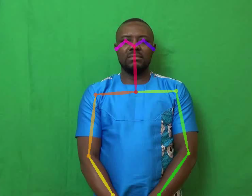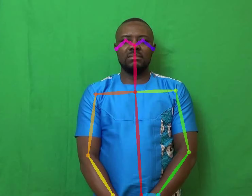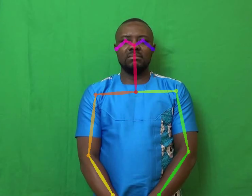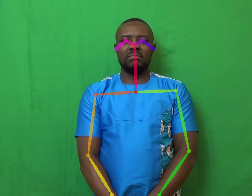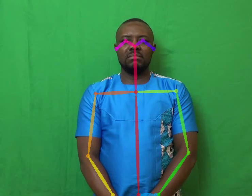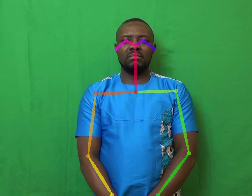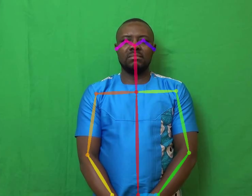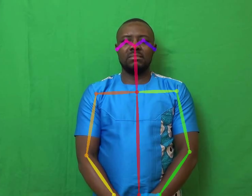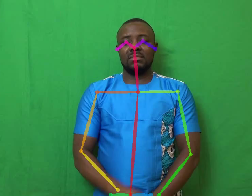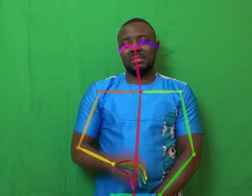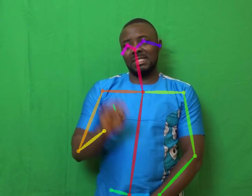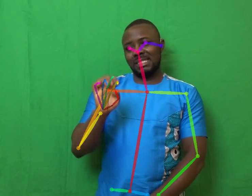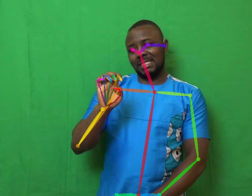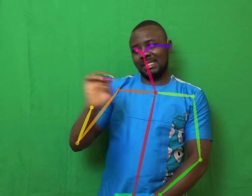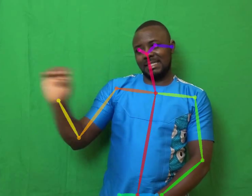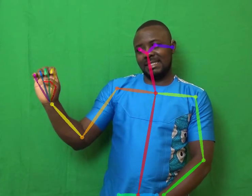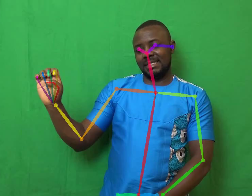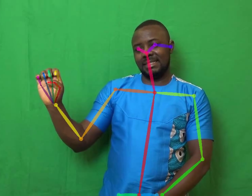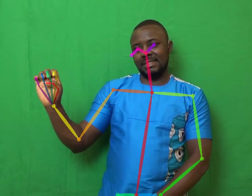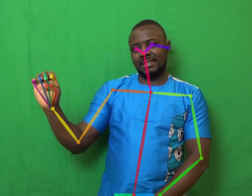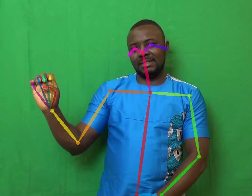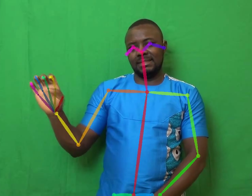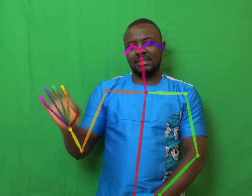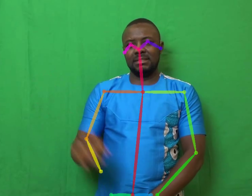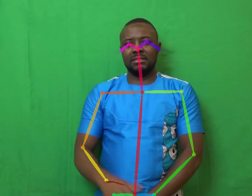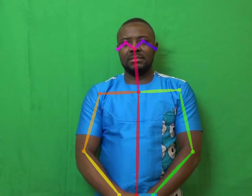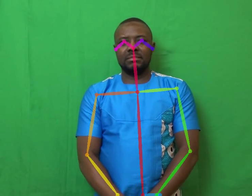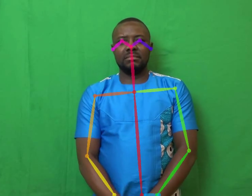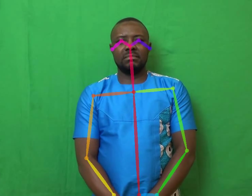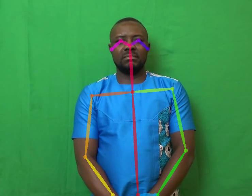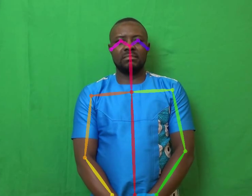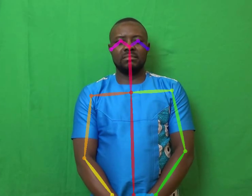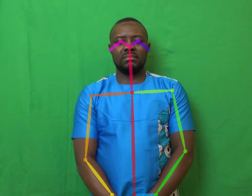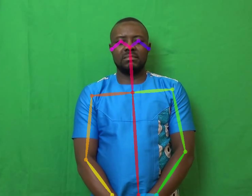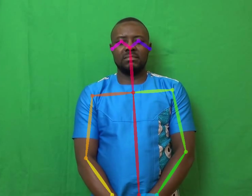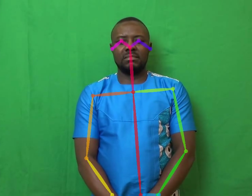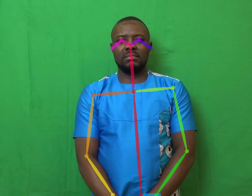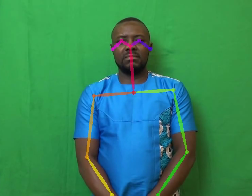east